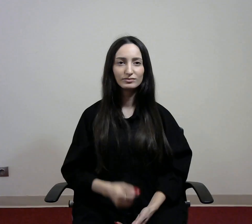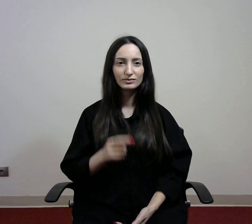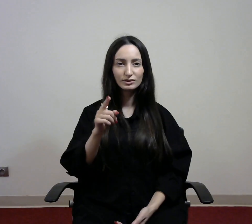sən